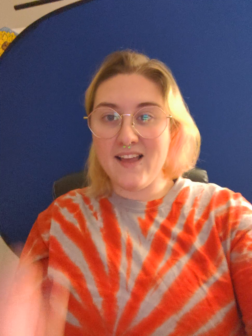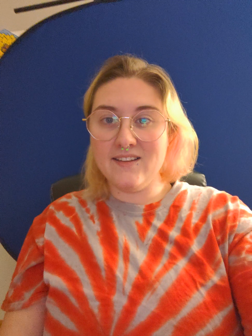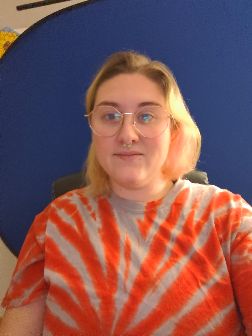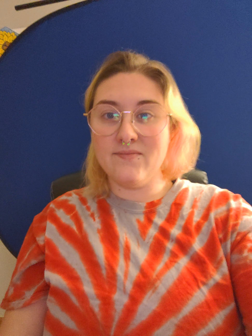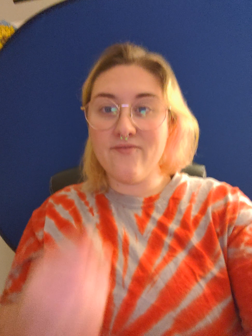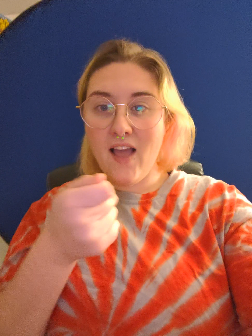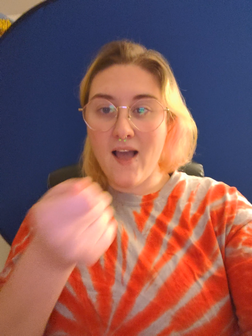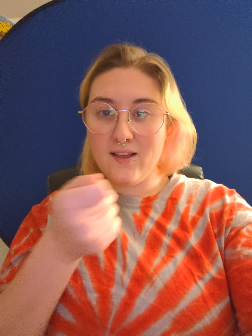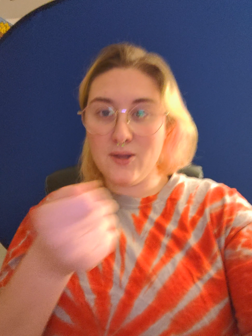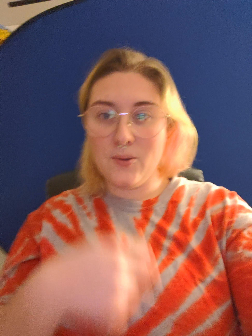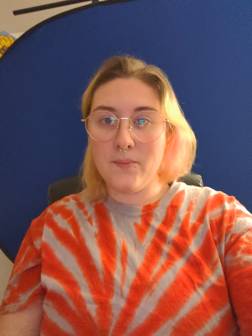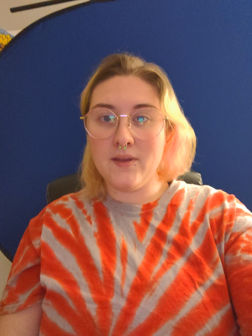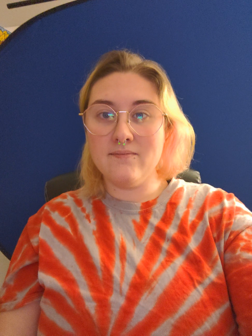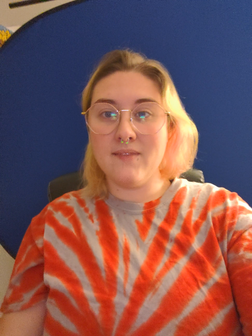vacuum